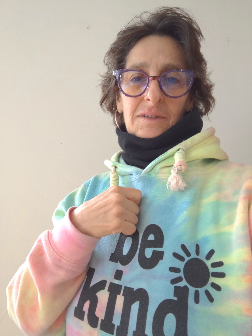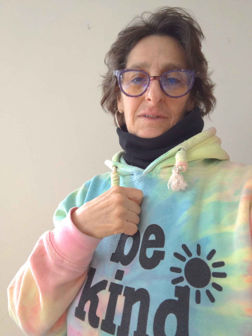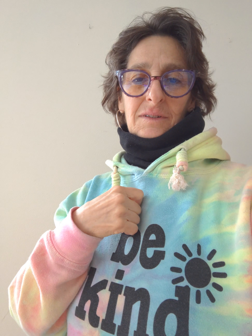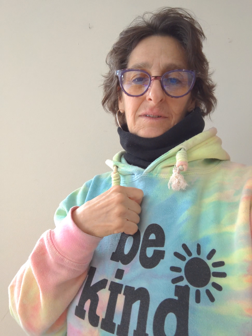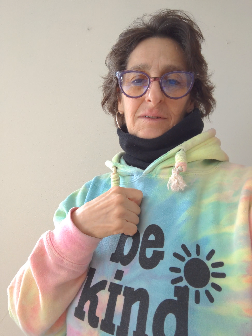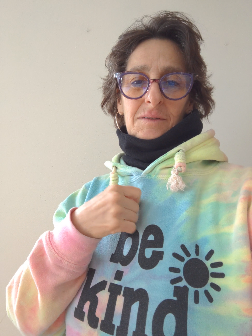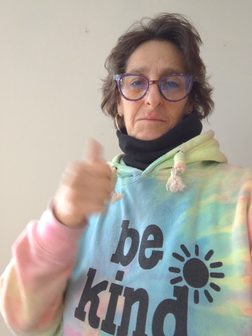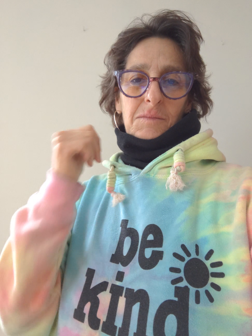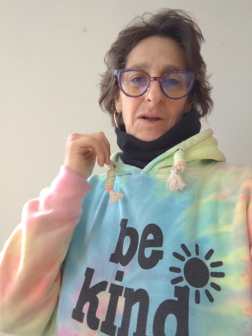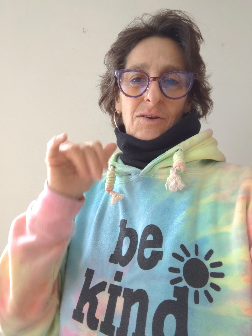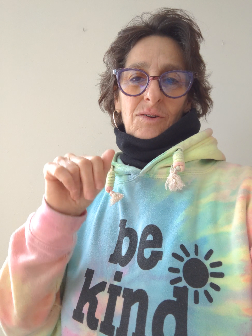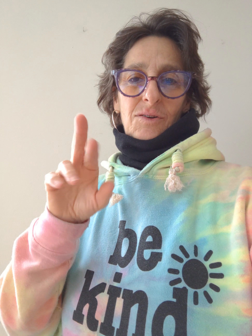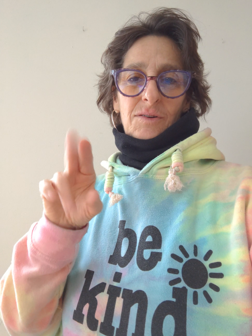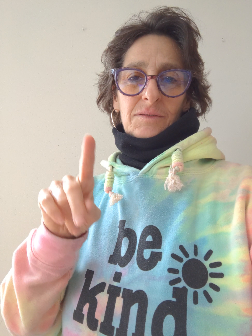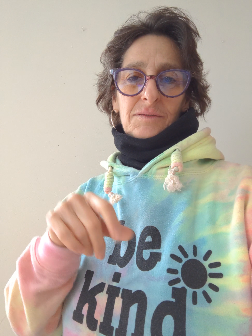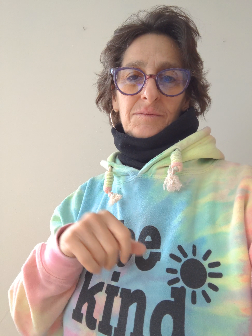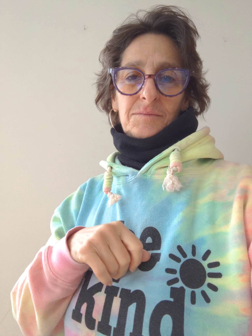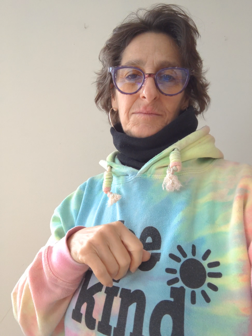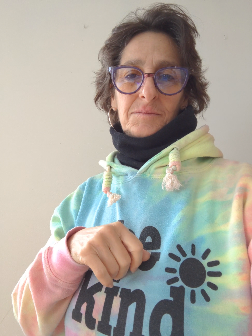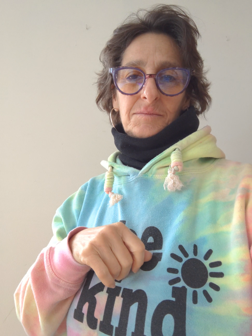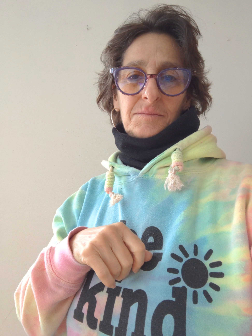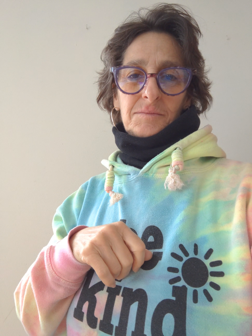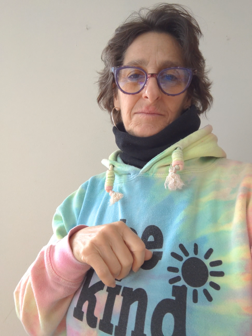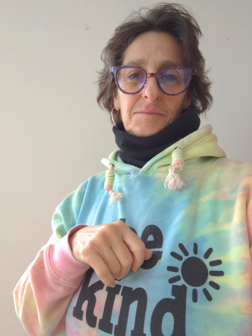backyard